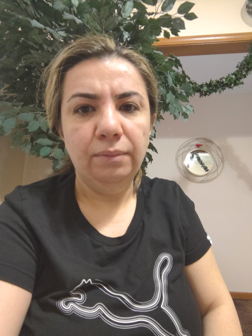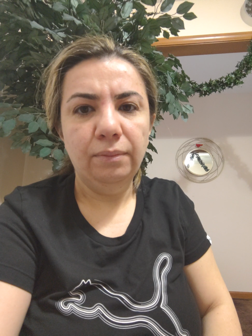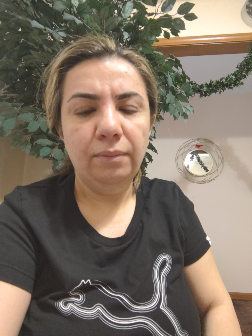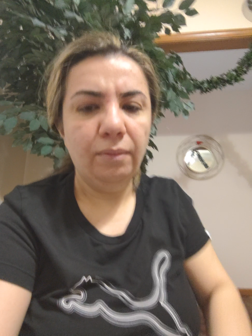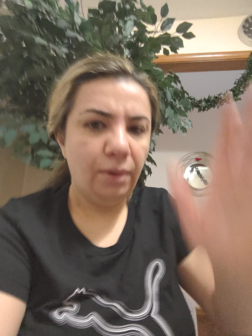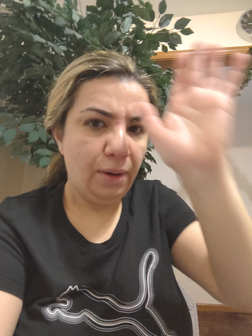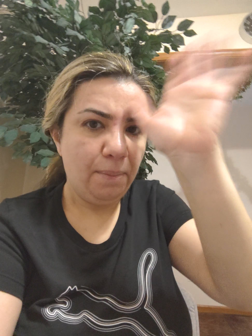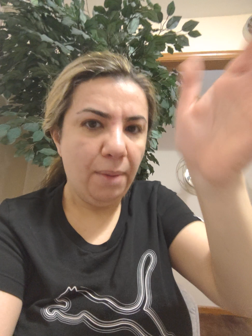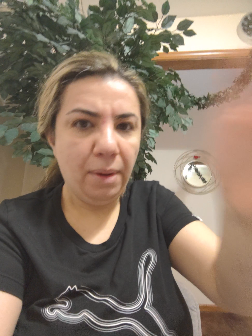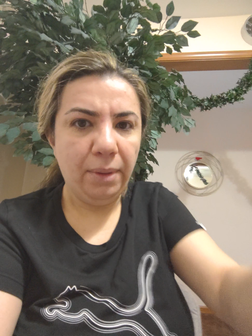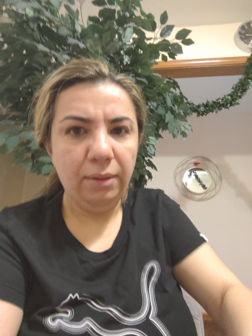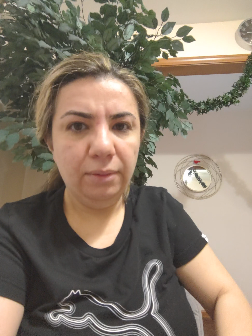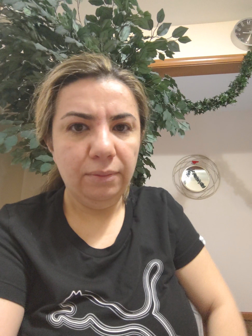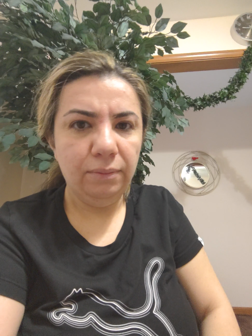grandpa